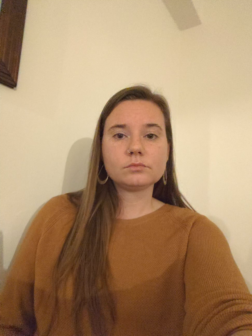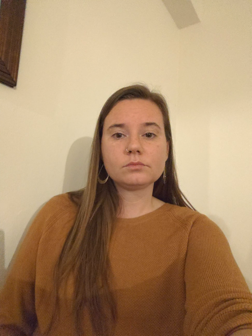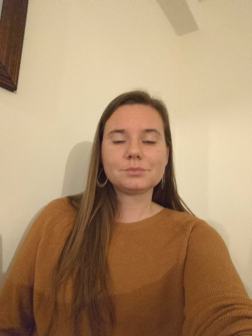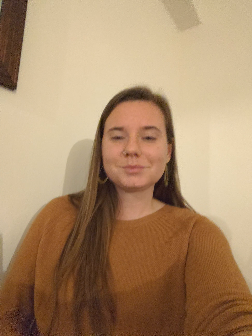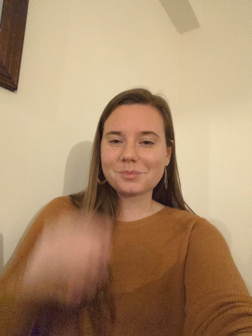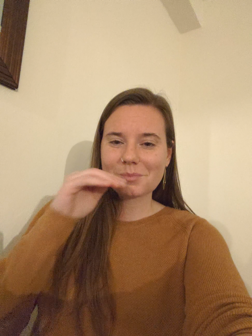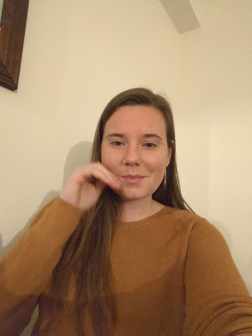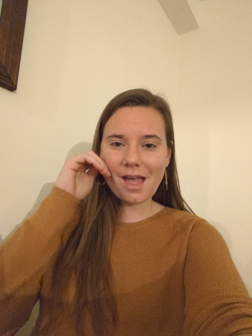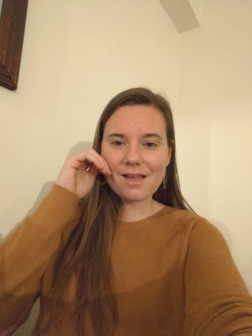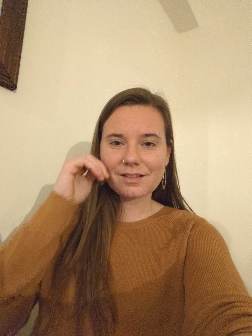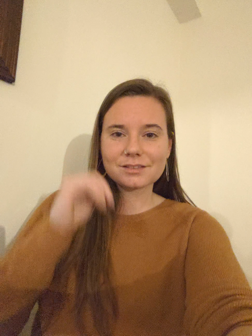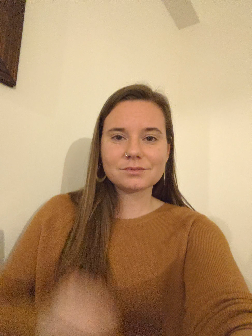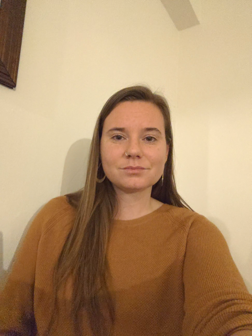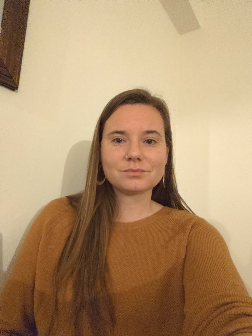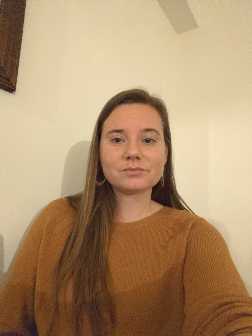smile